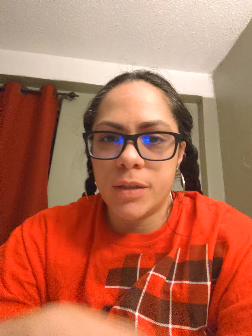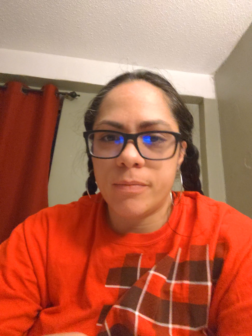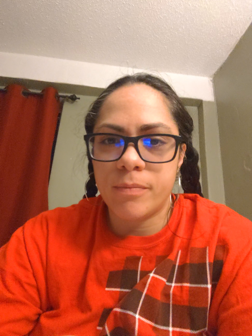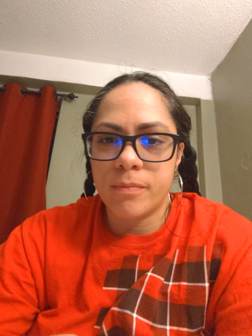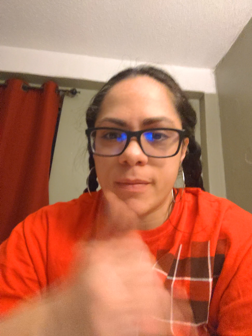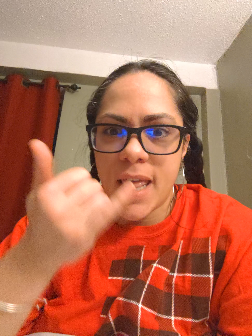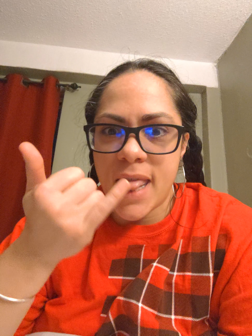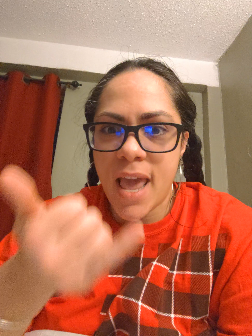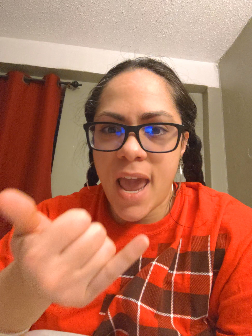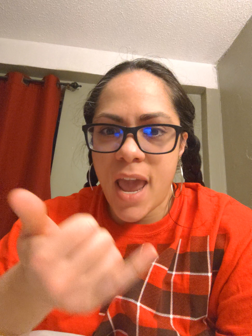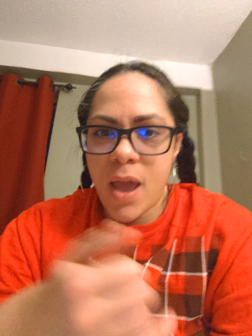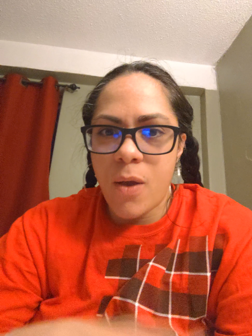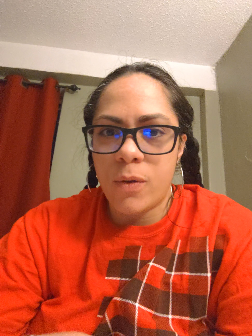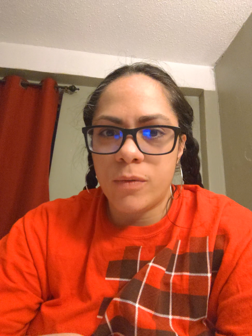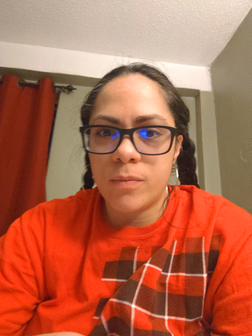now